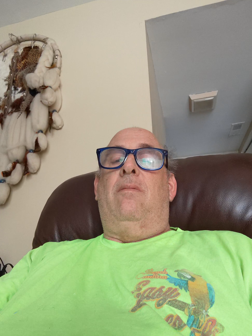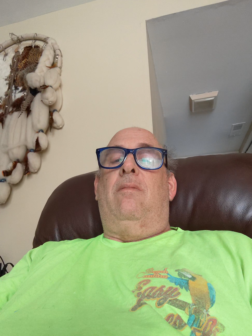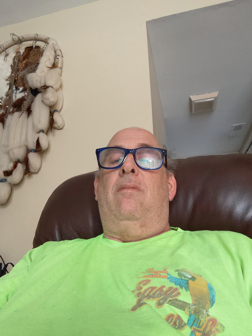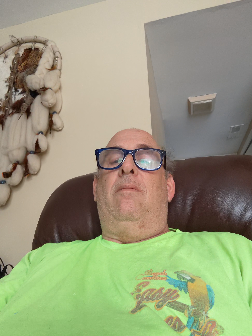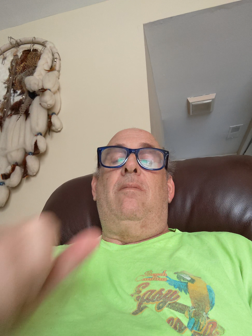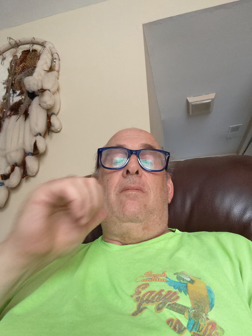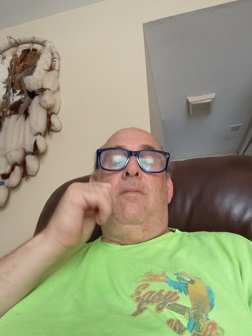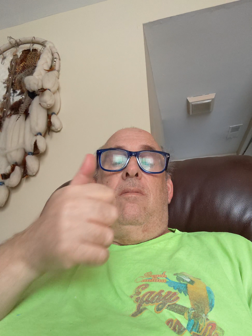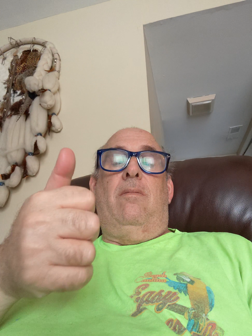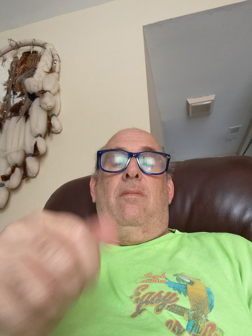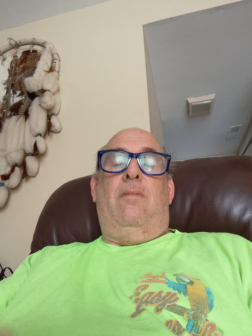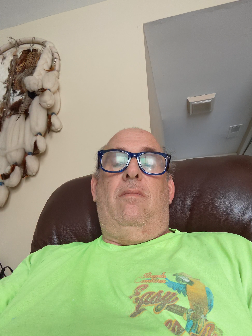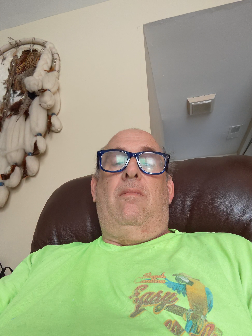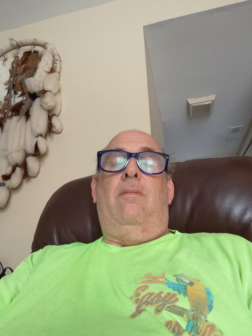tomorrow